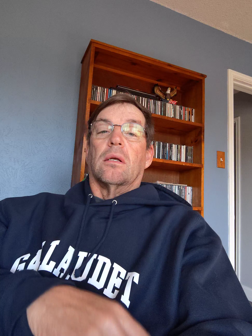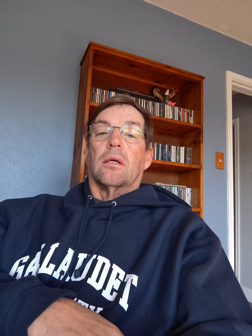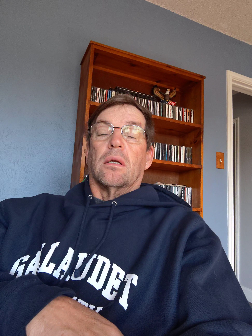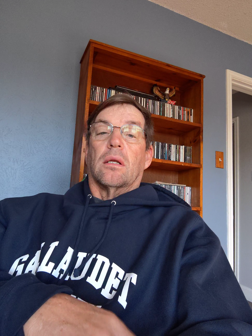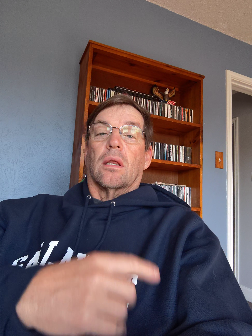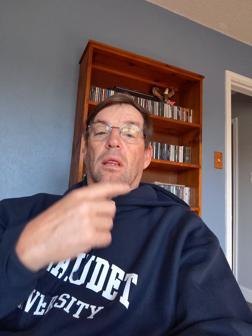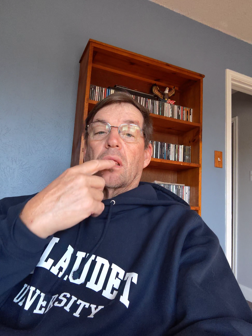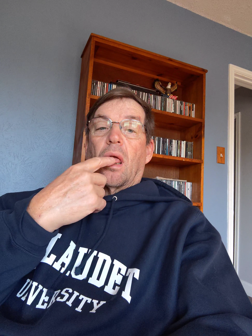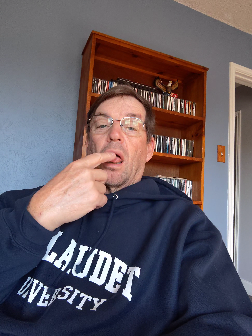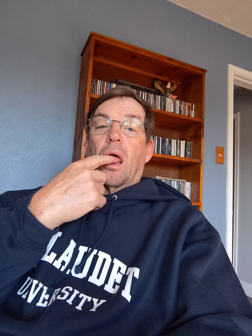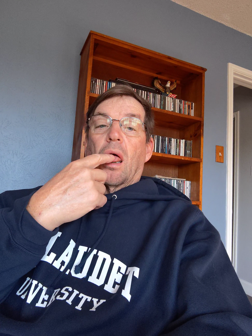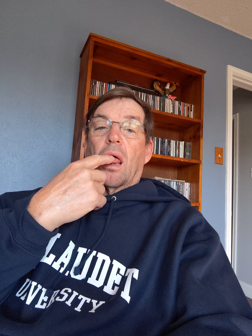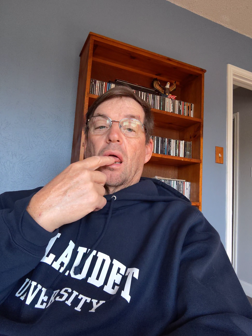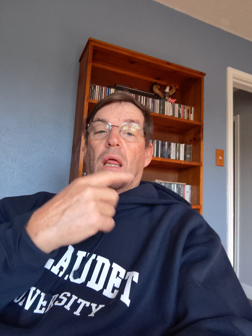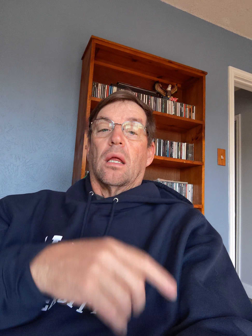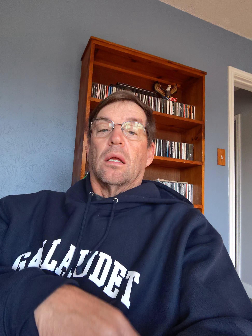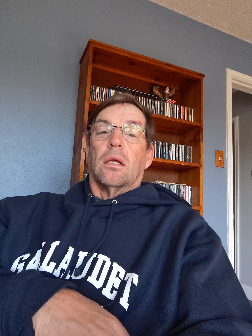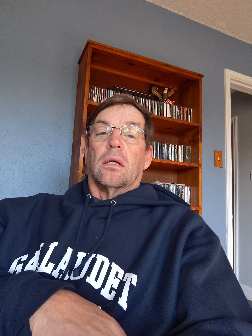tongue